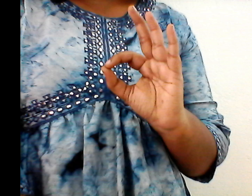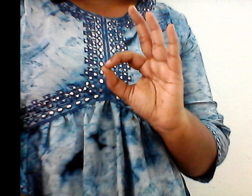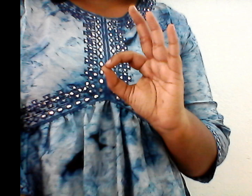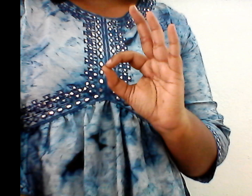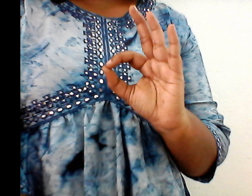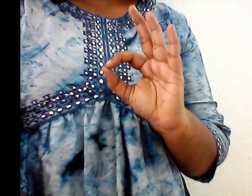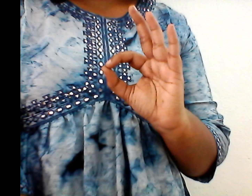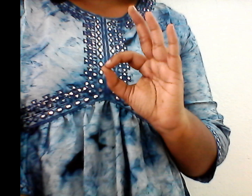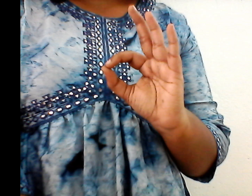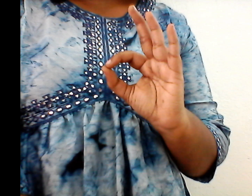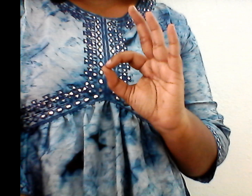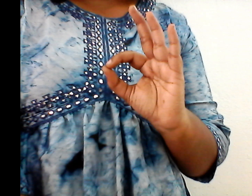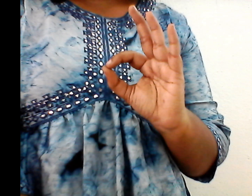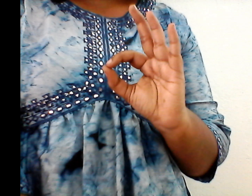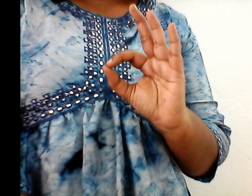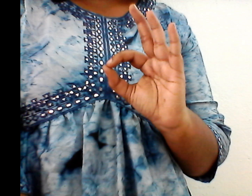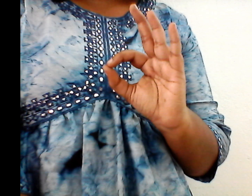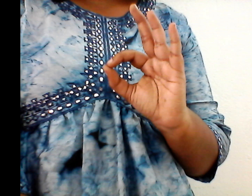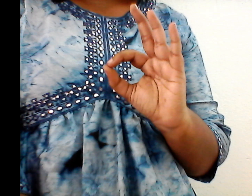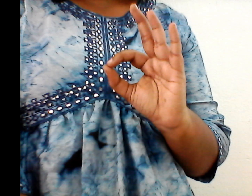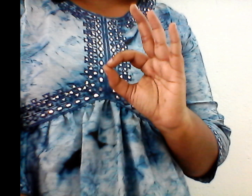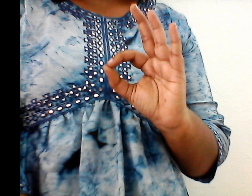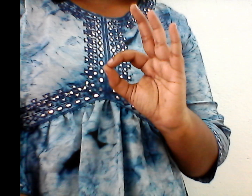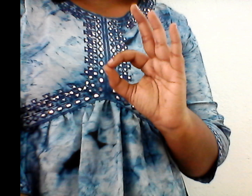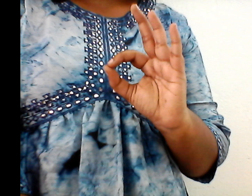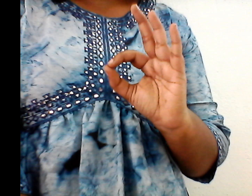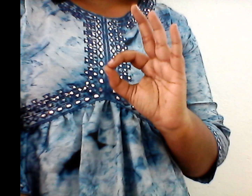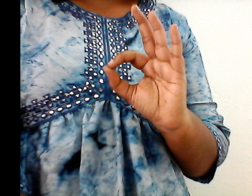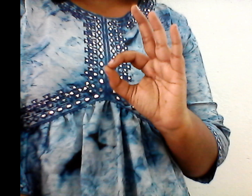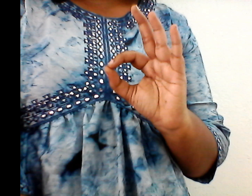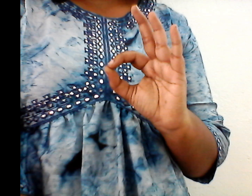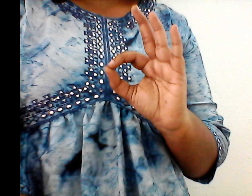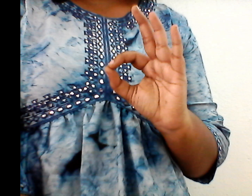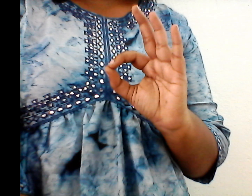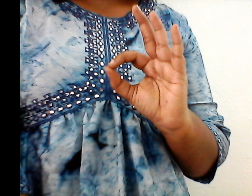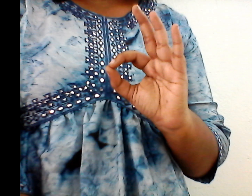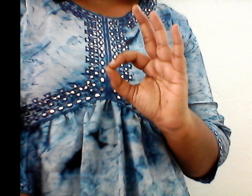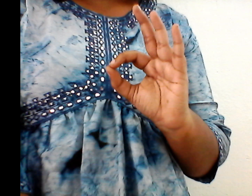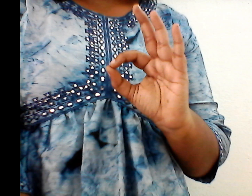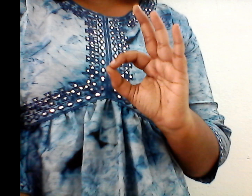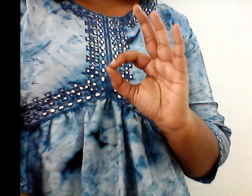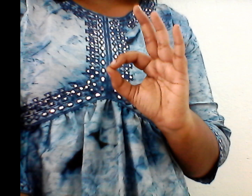ഒ